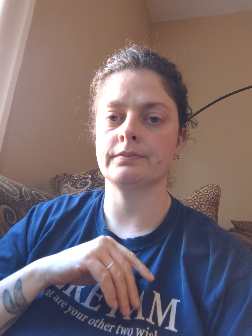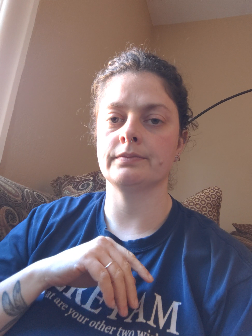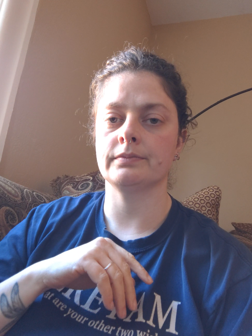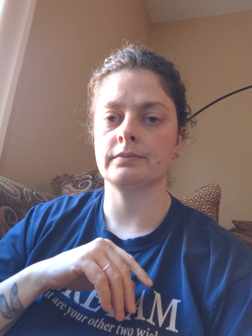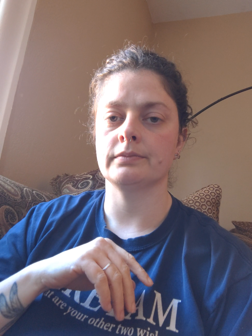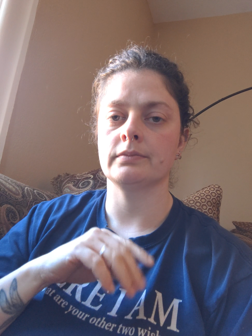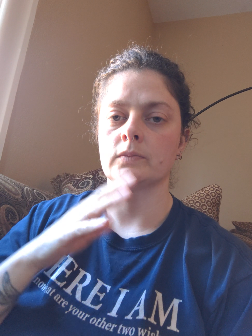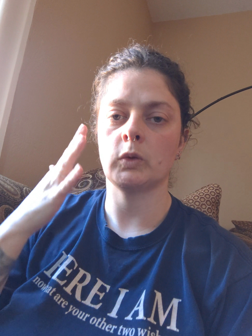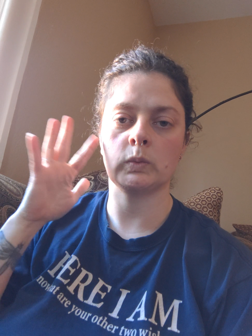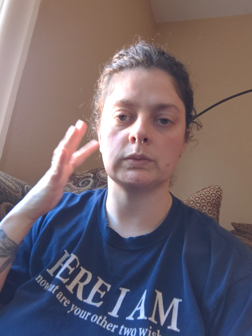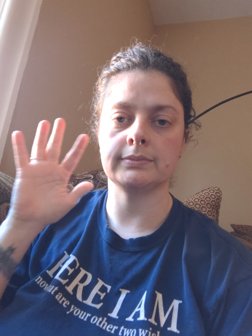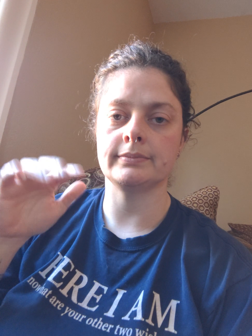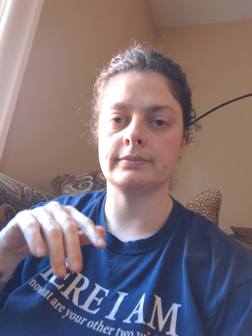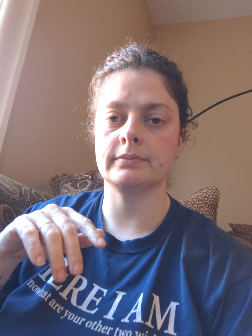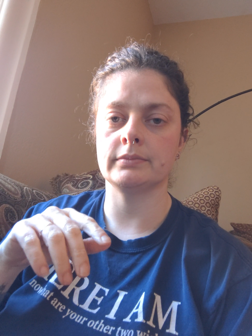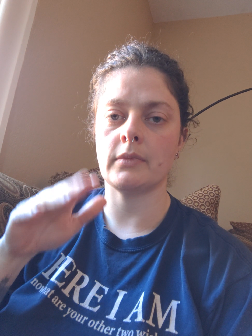noisy